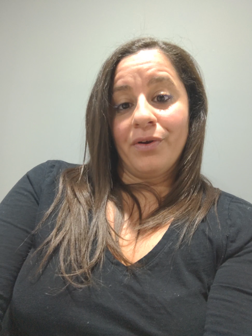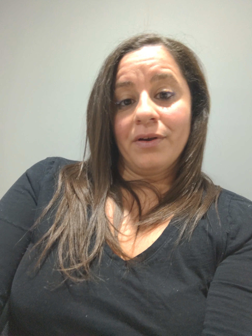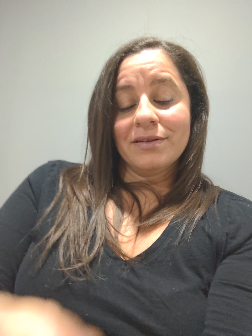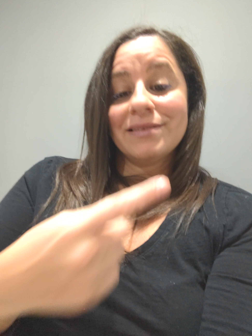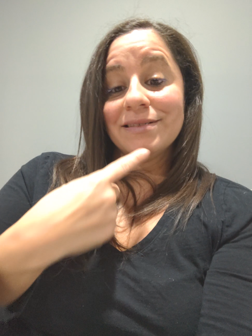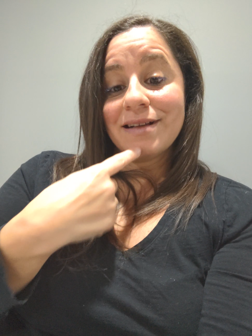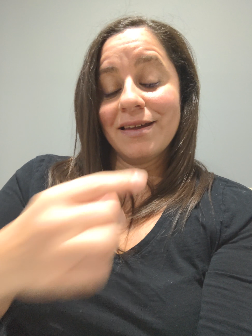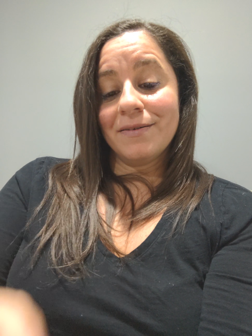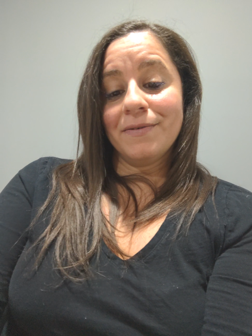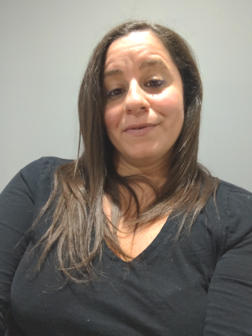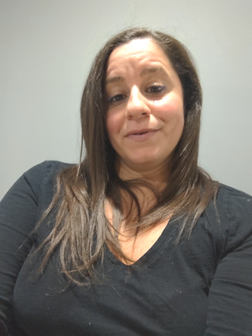say